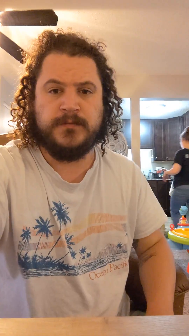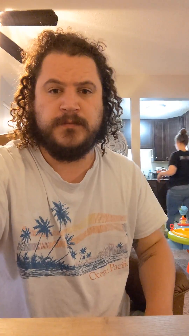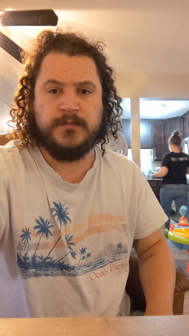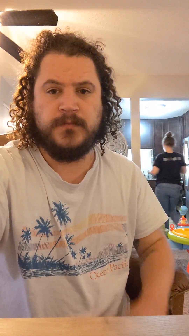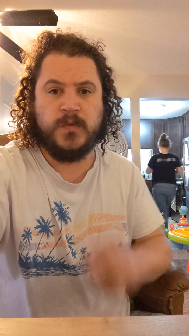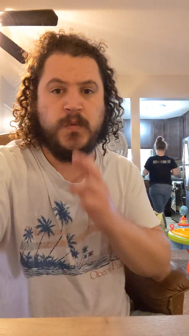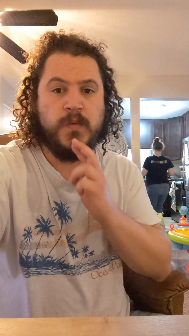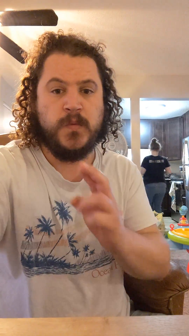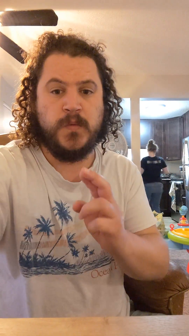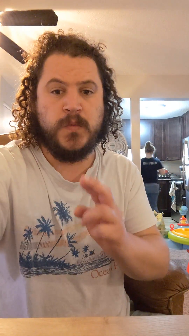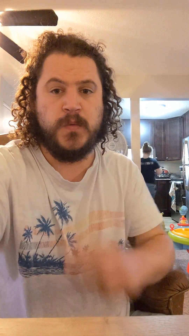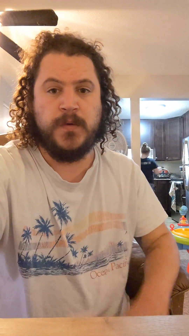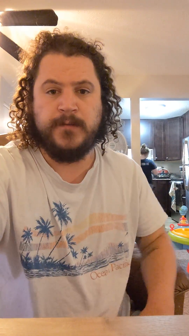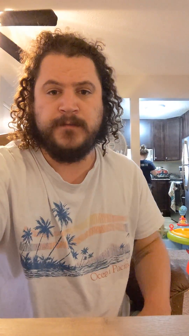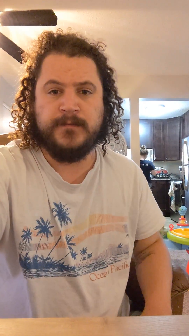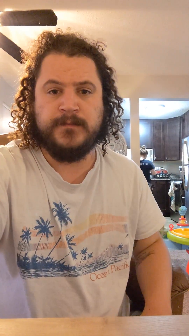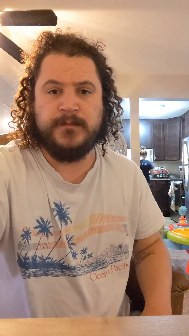are